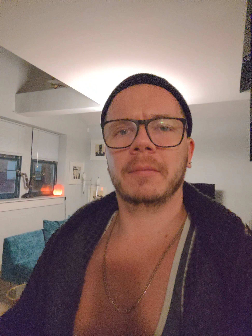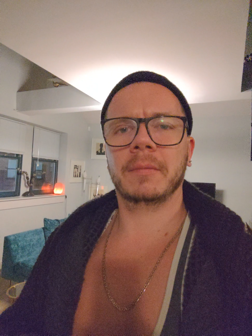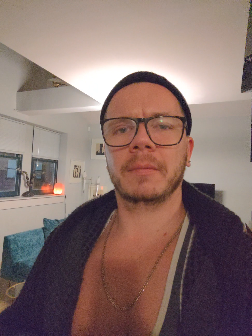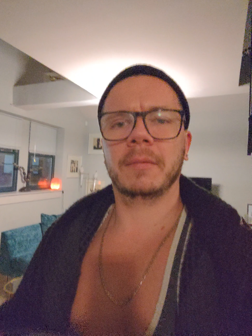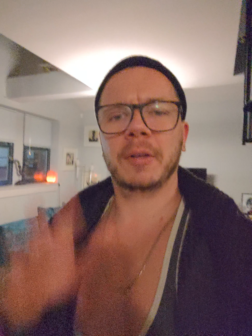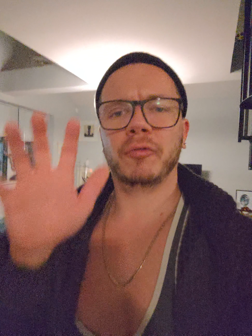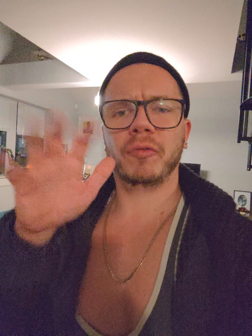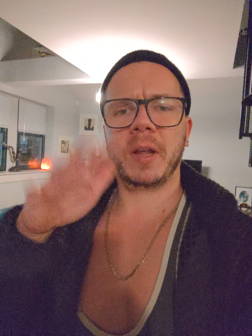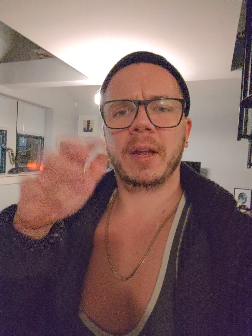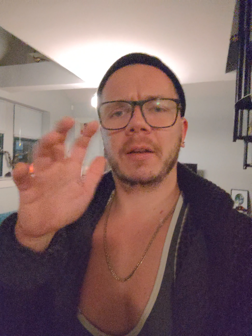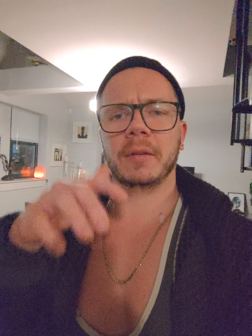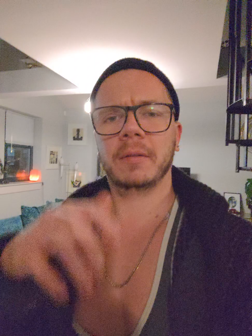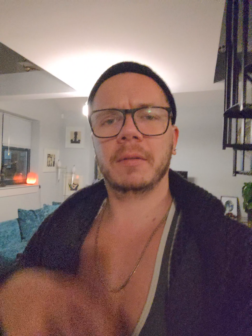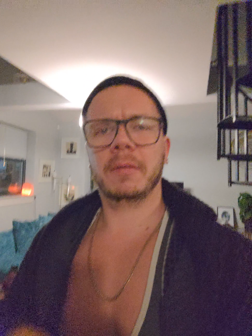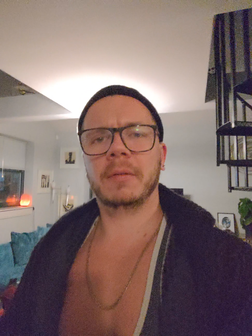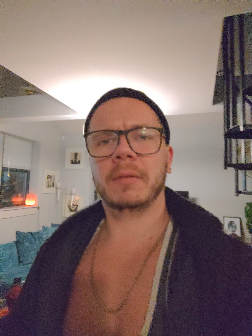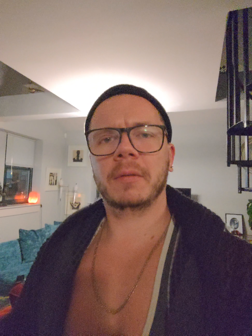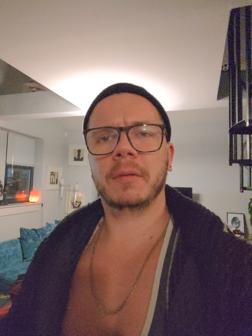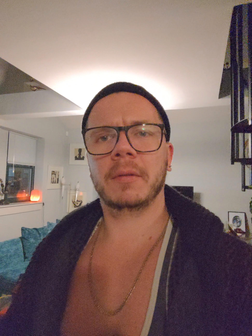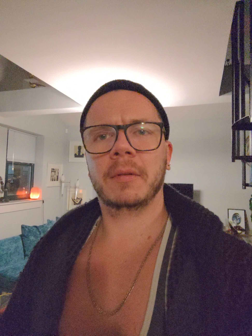rain